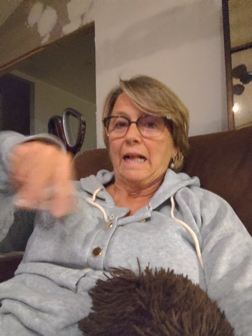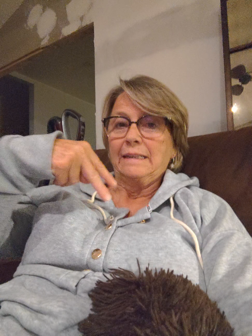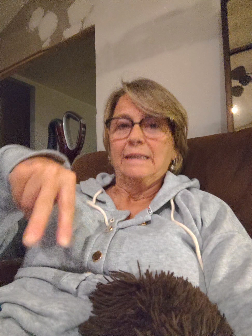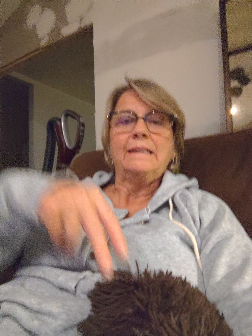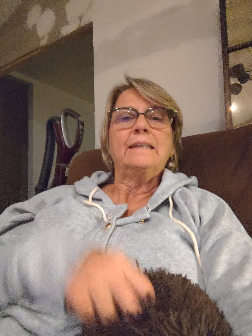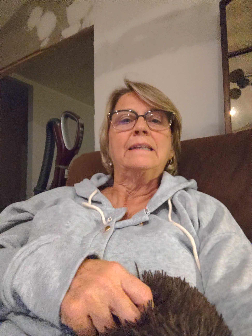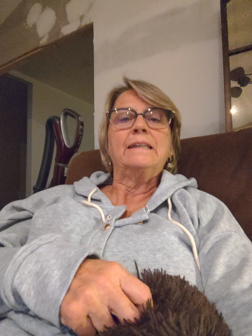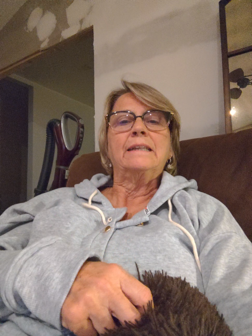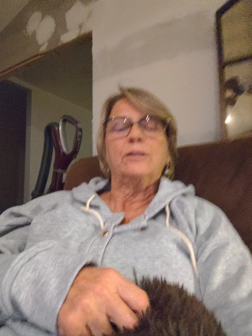dance